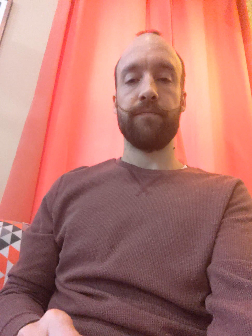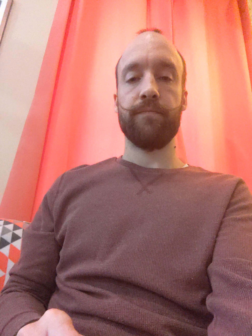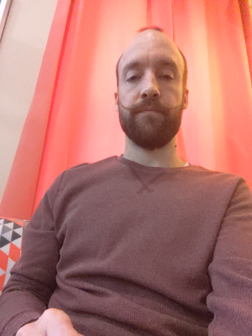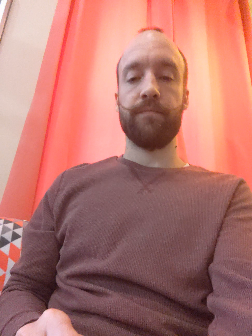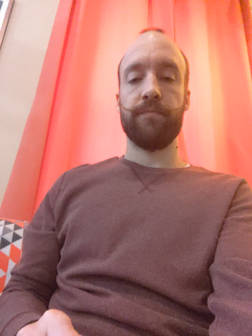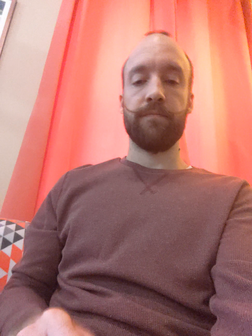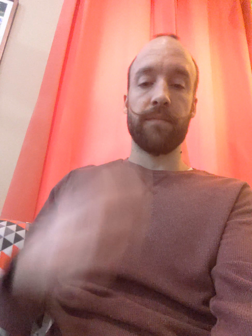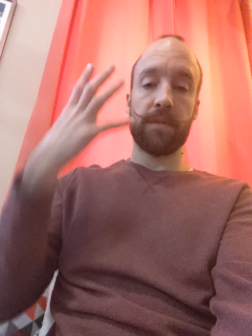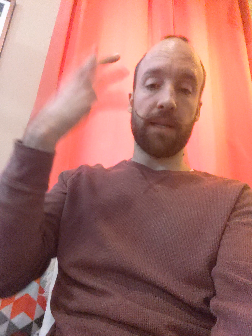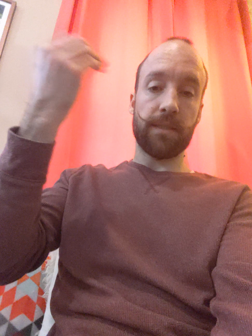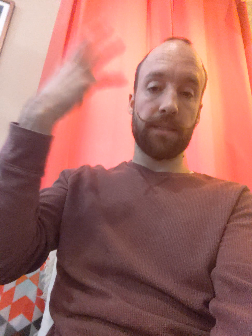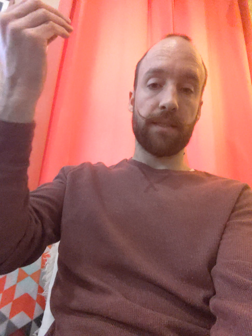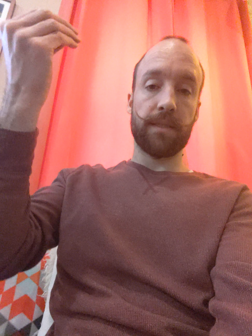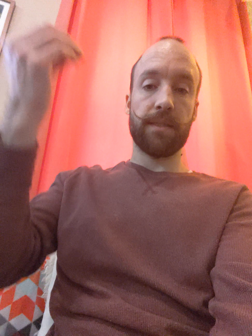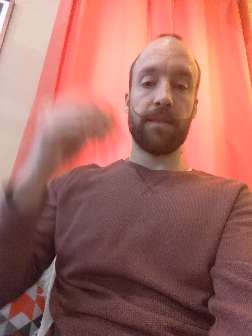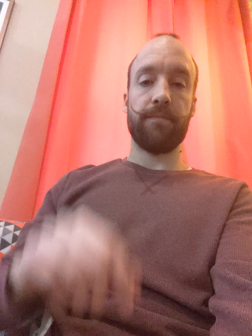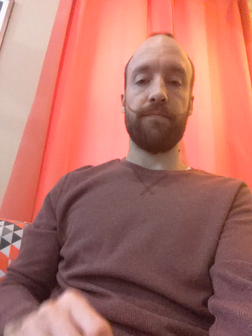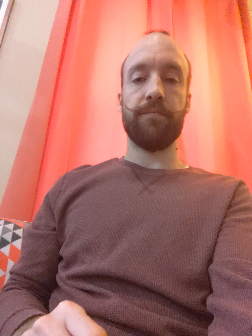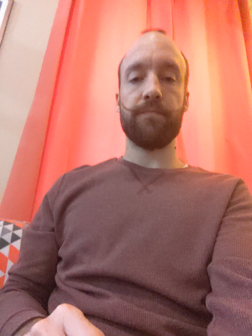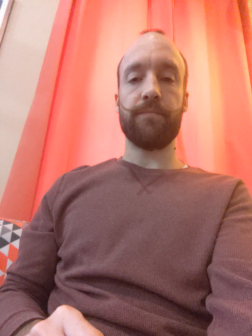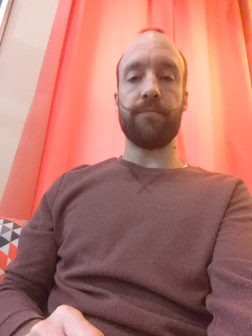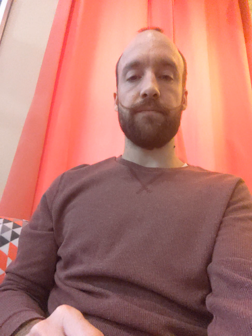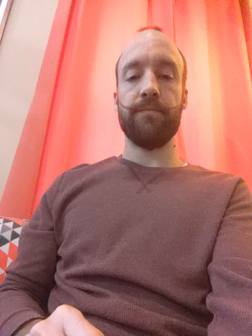outside